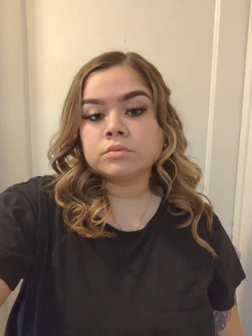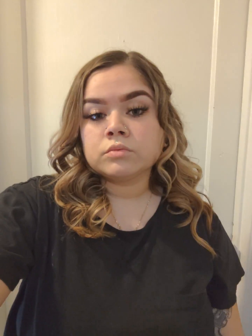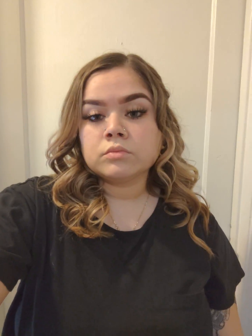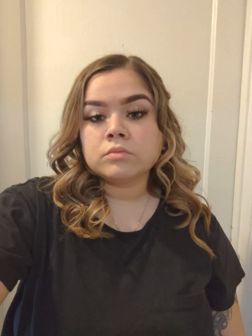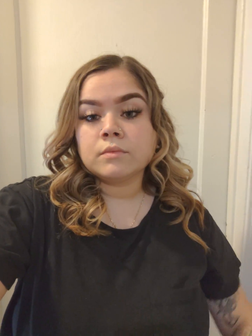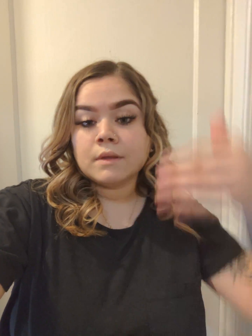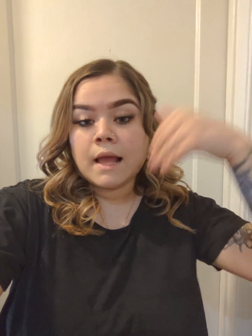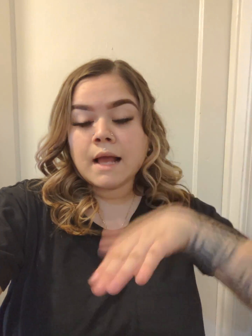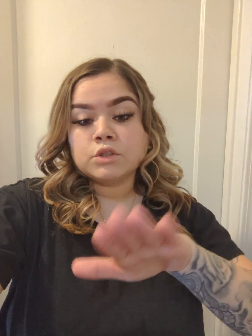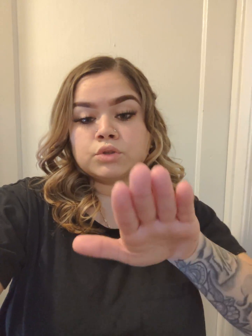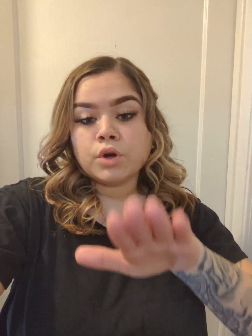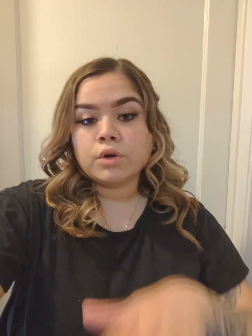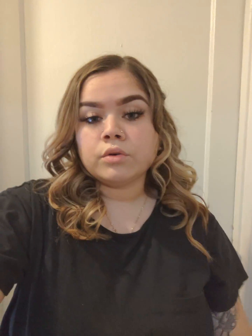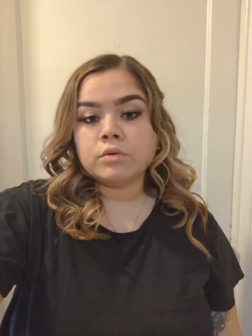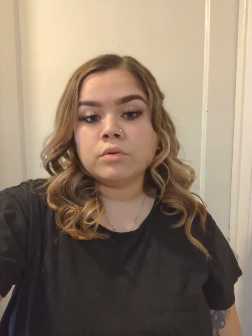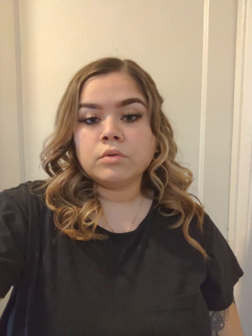enter